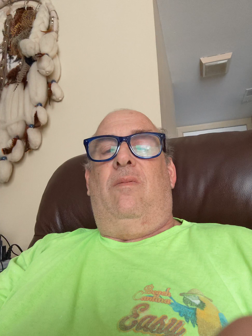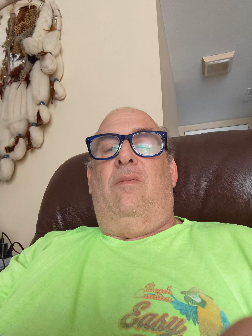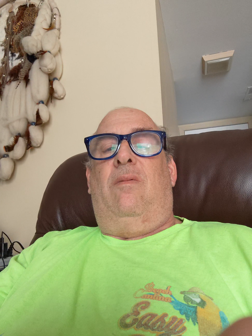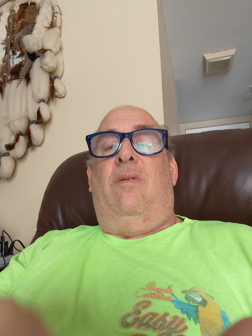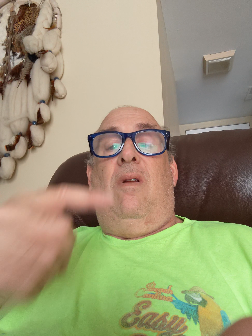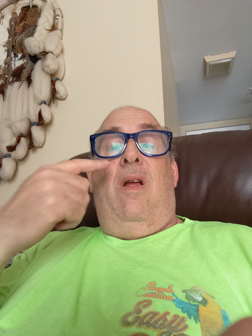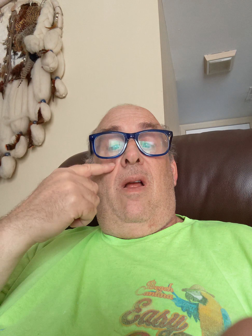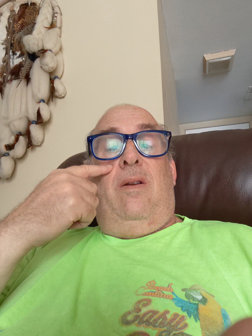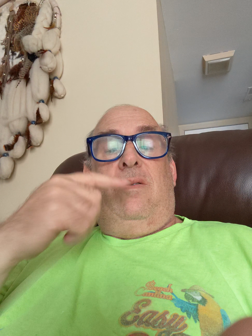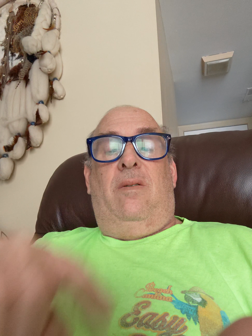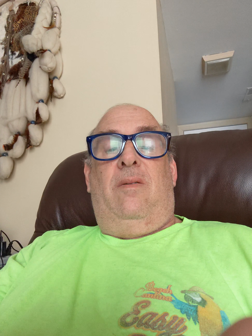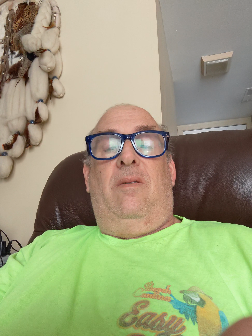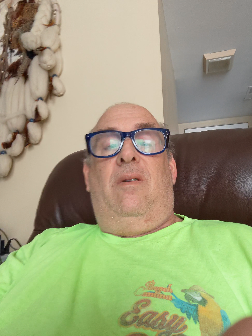eye